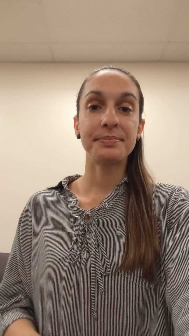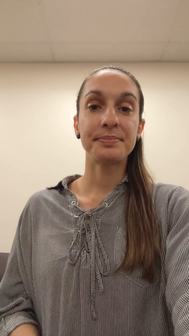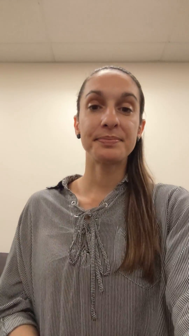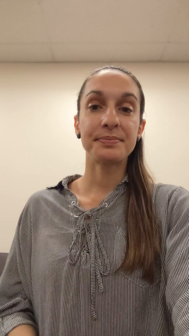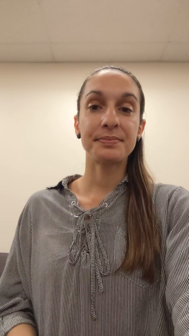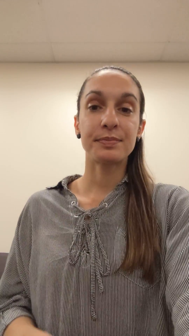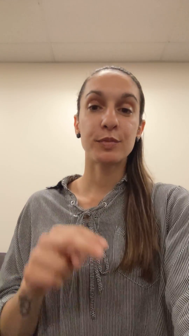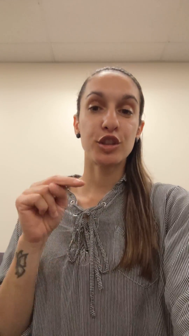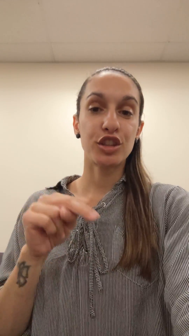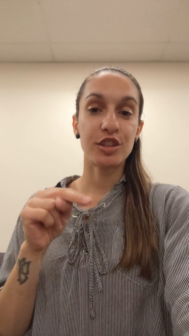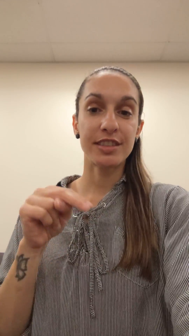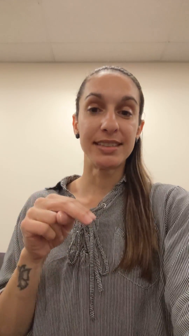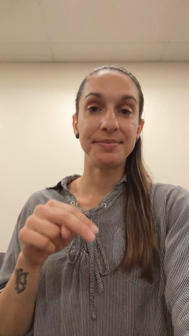nurse